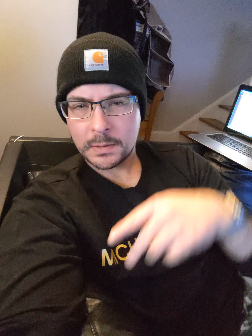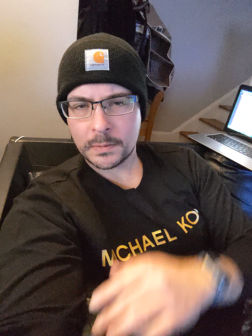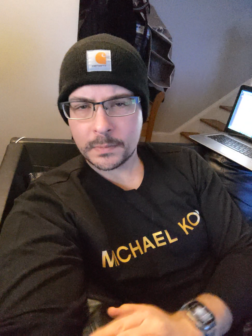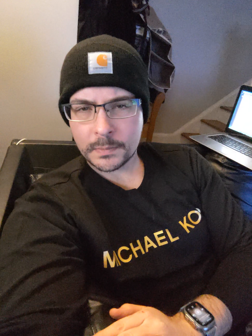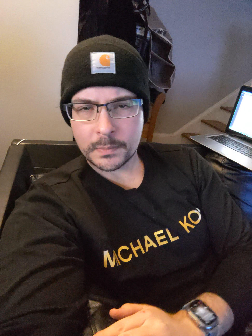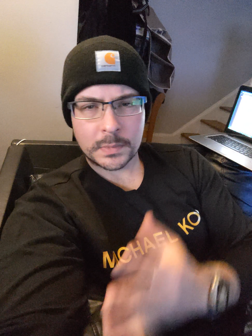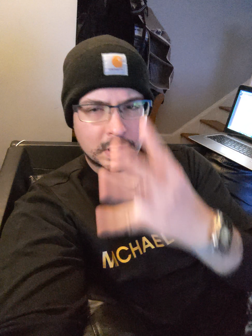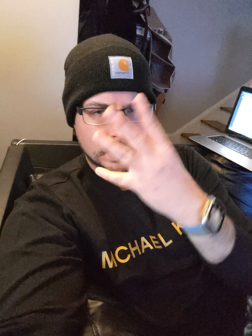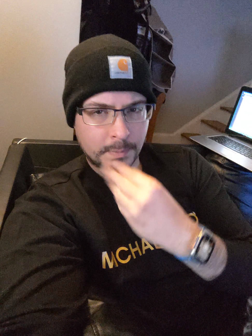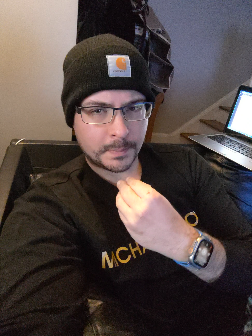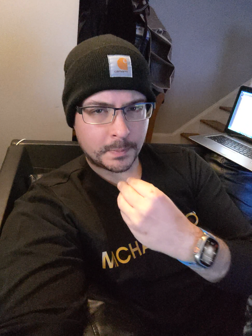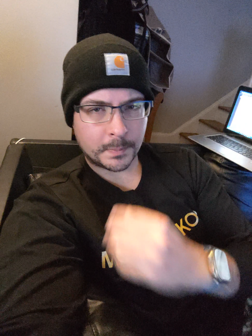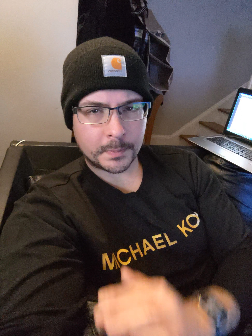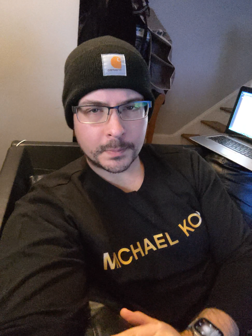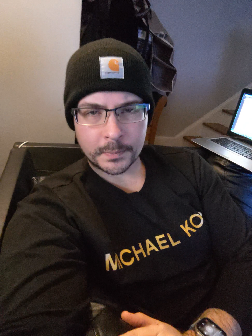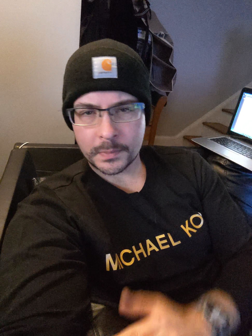sleep